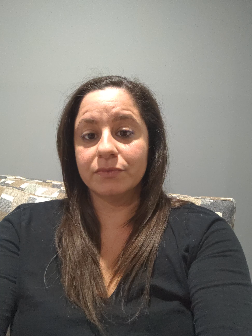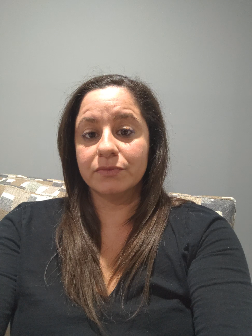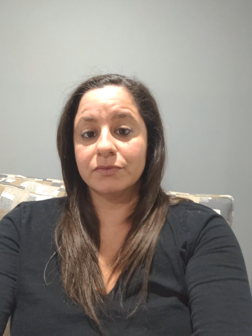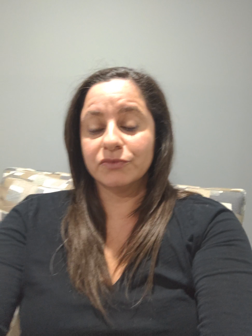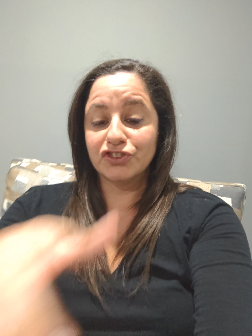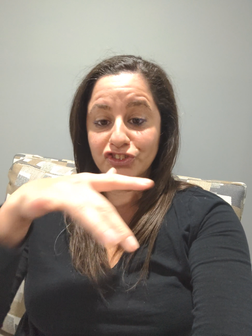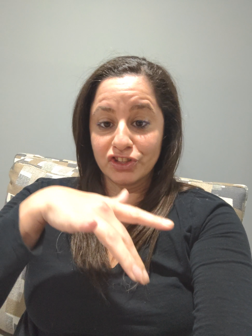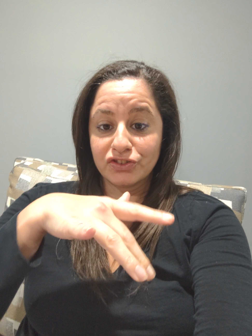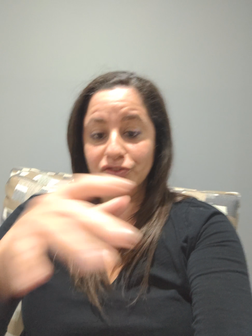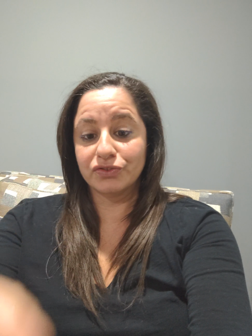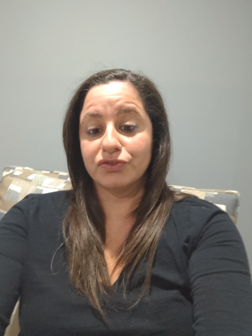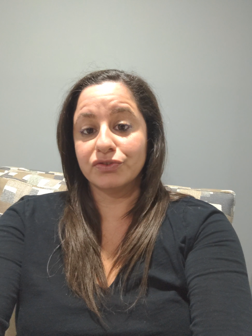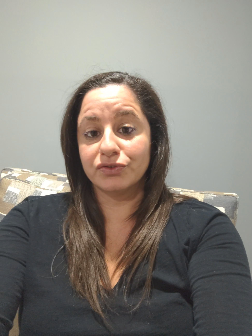touch